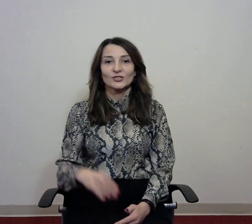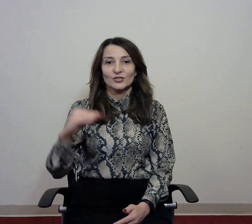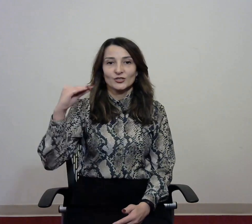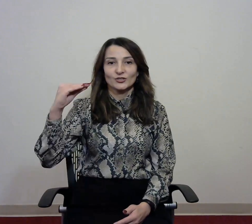J